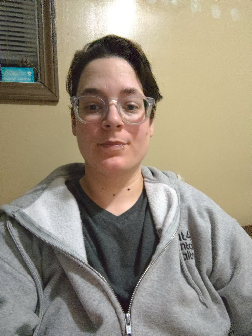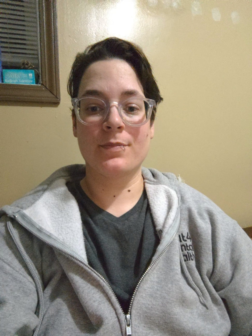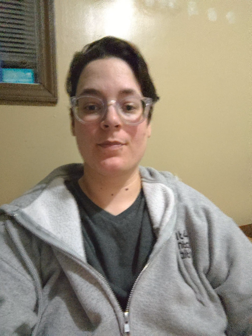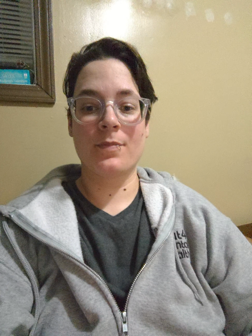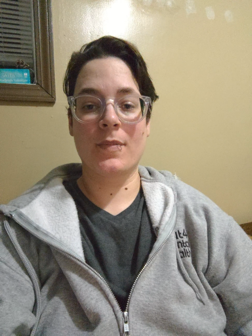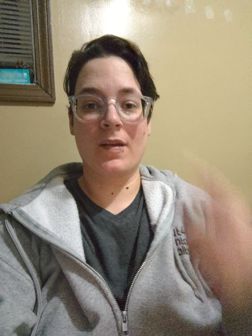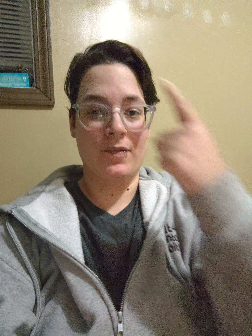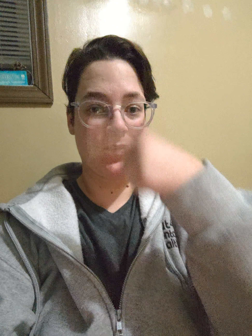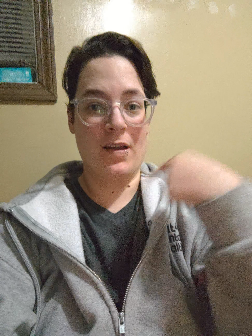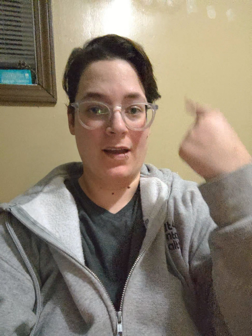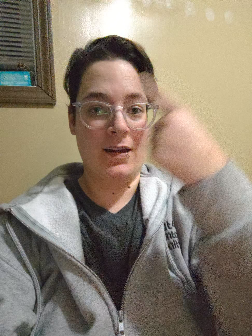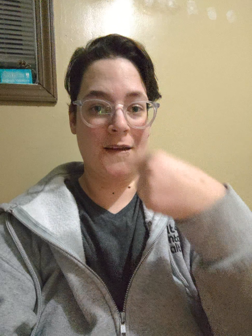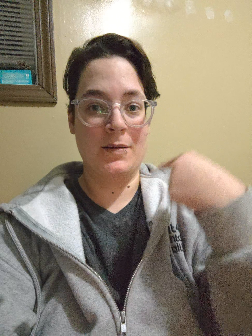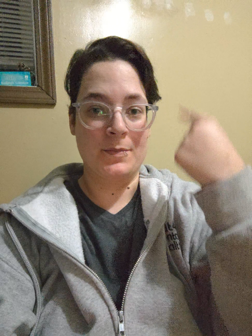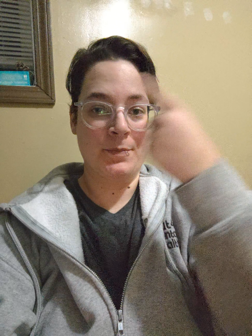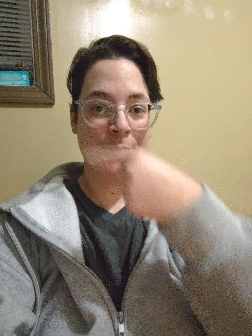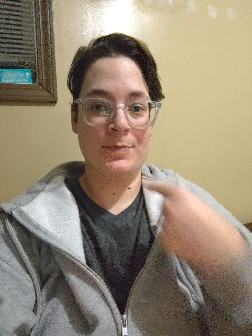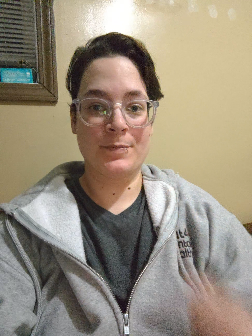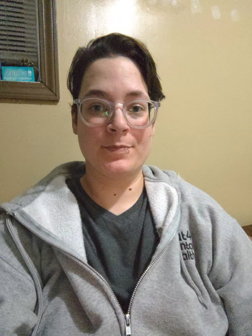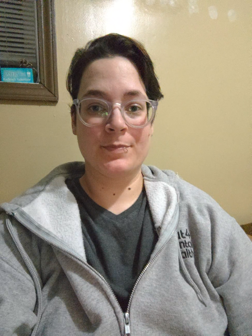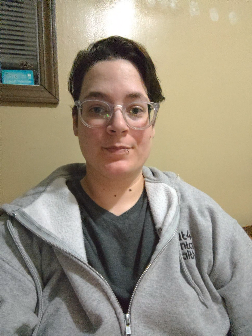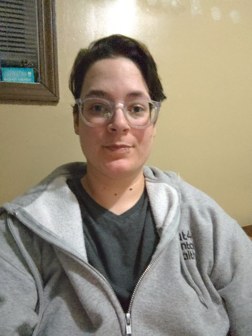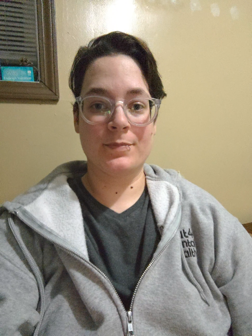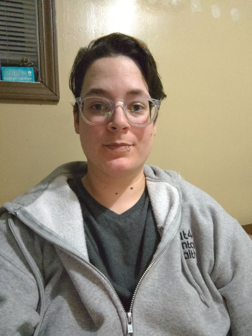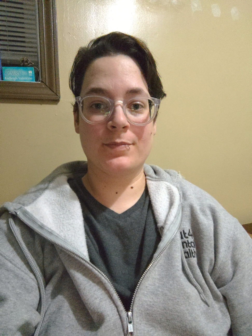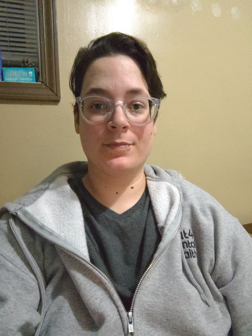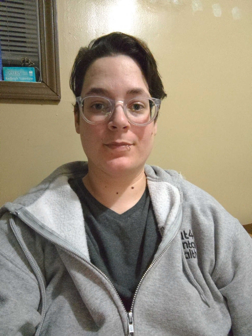face